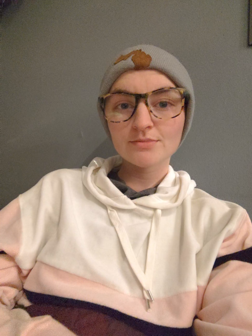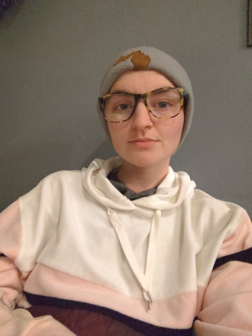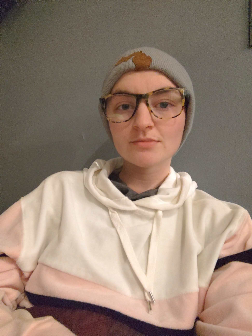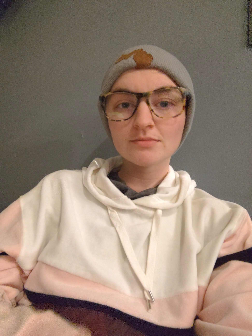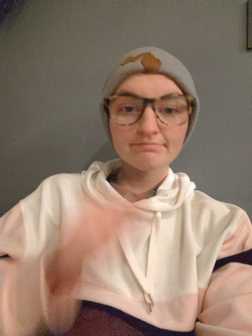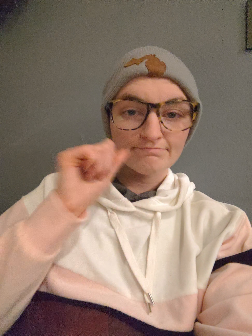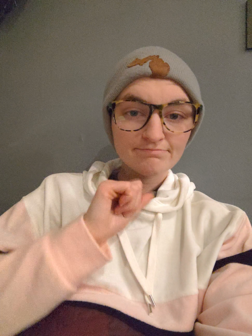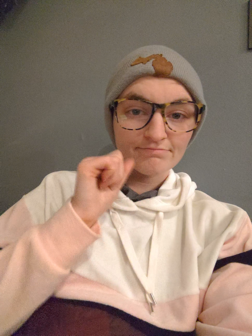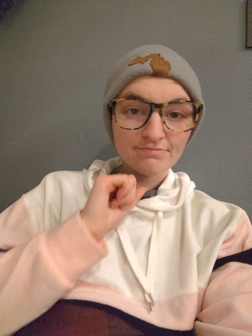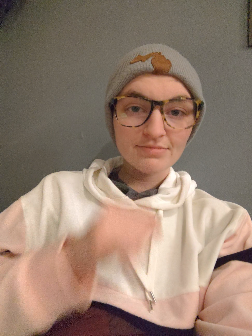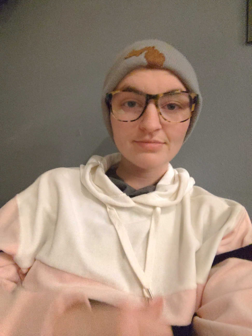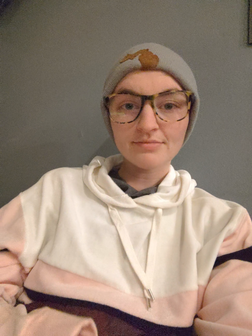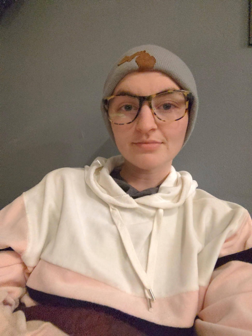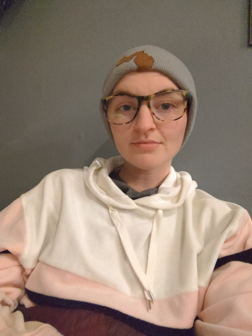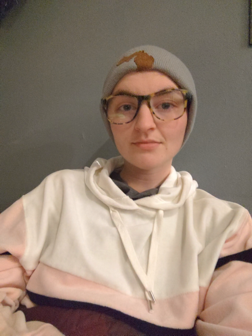aunt